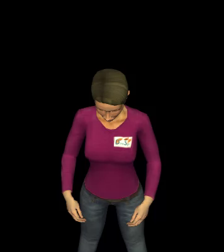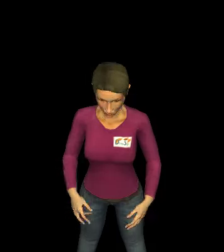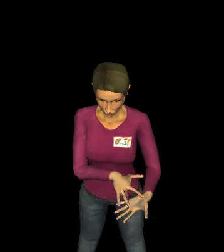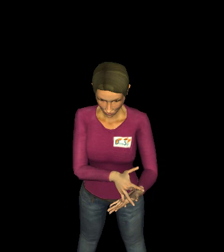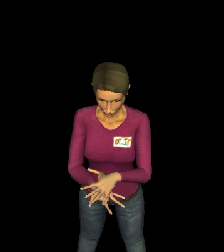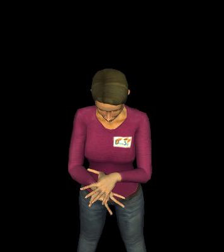كل شيء